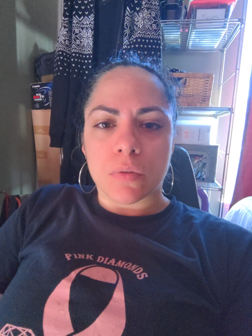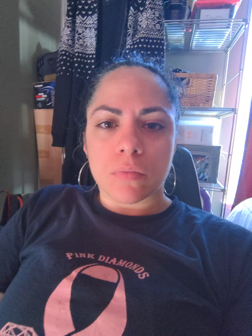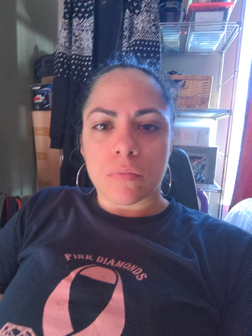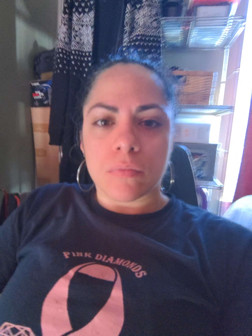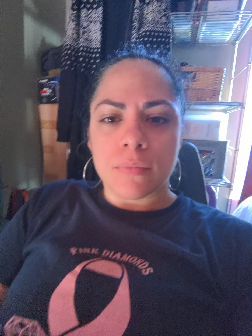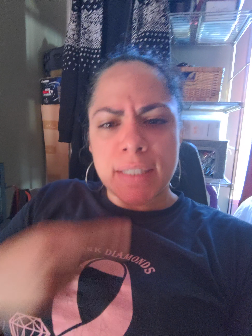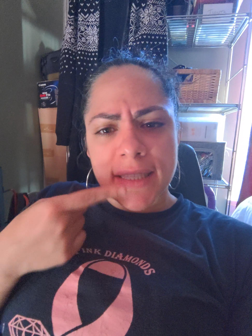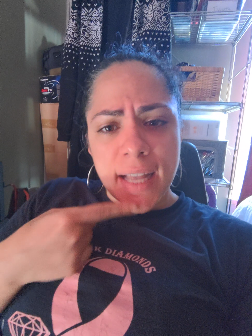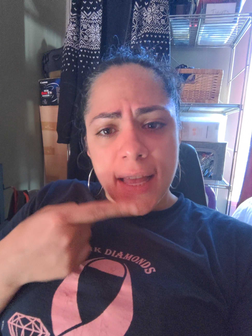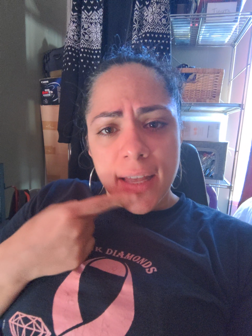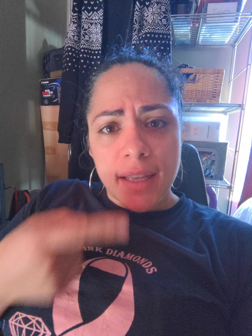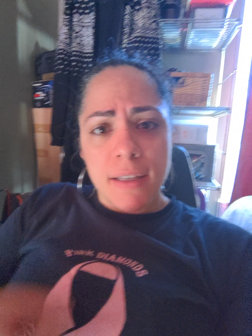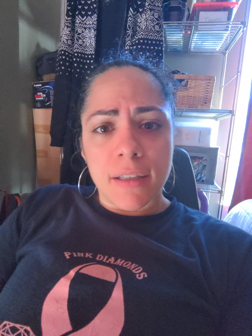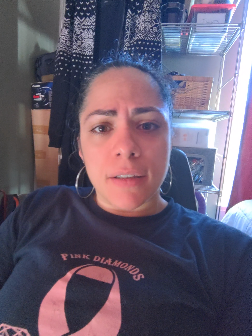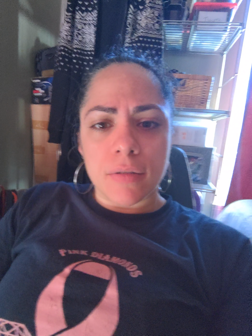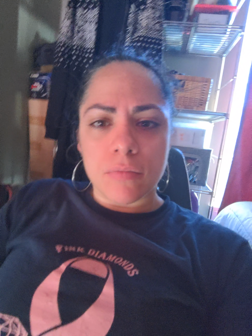say